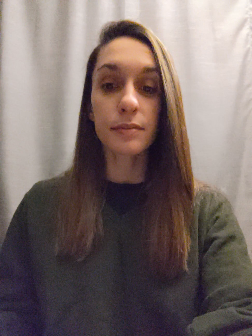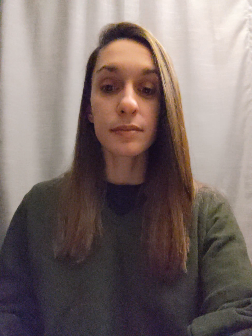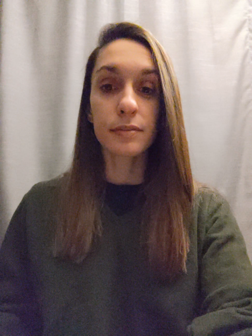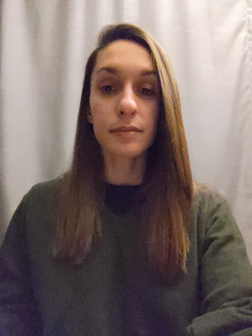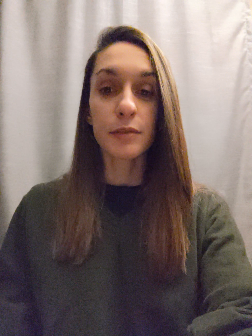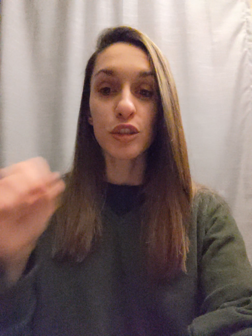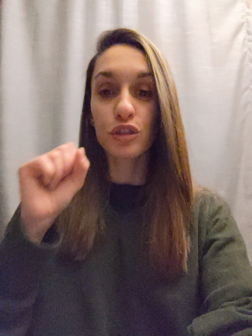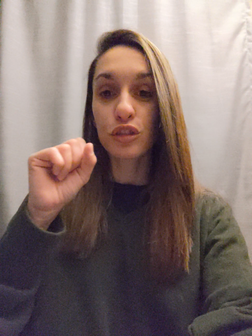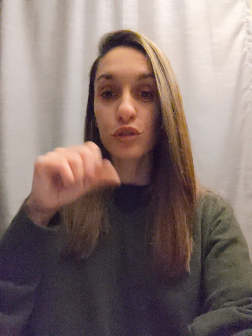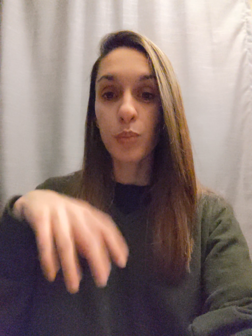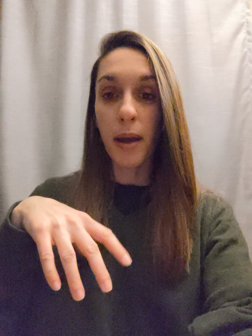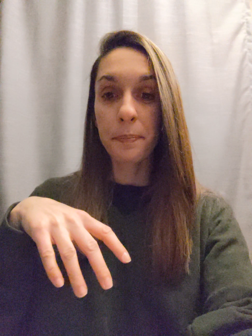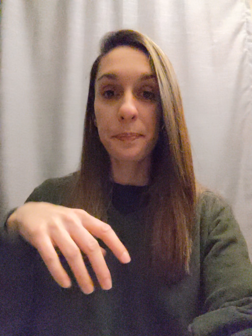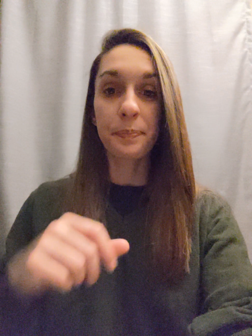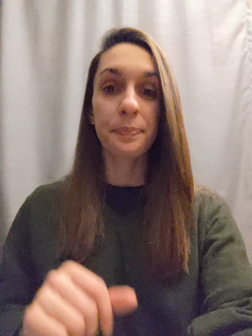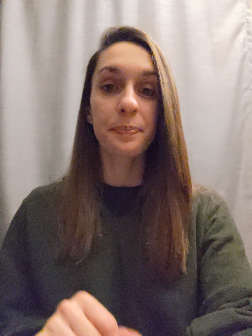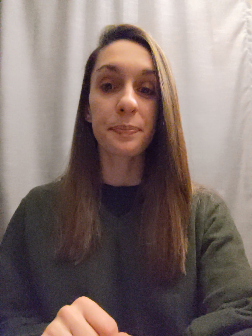drop